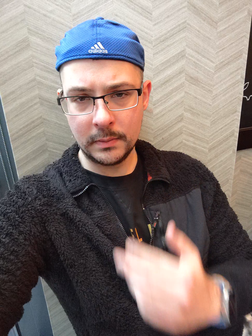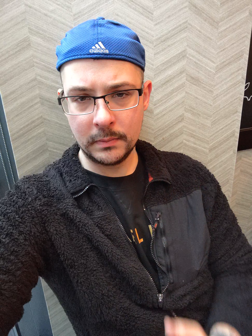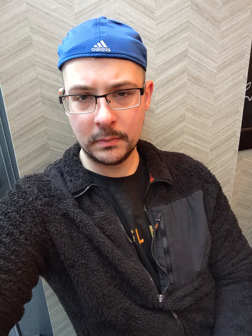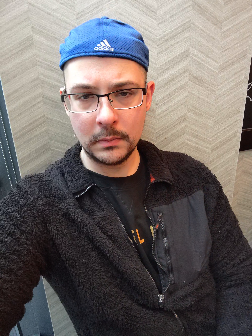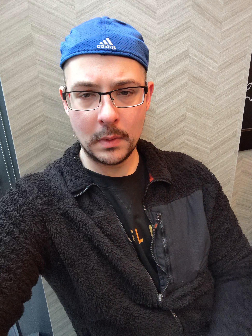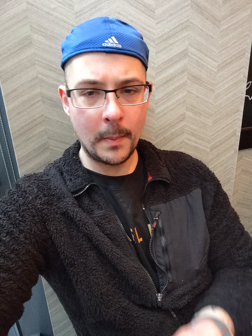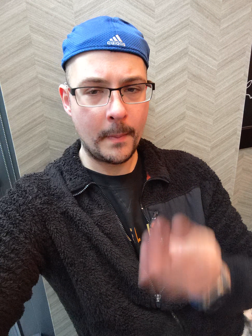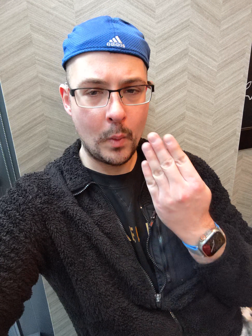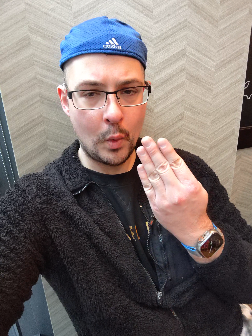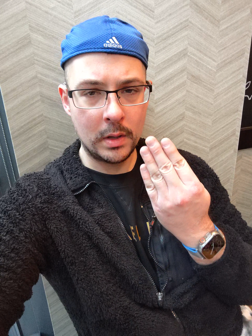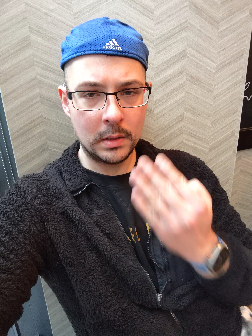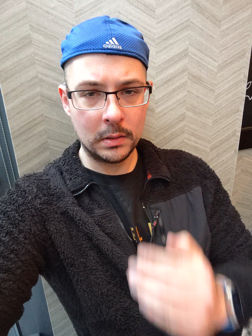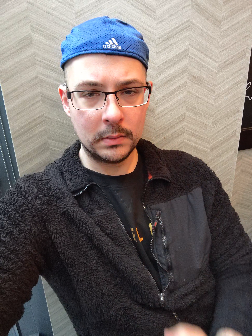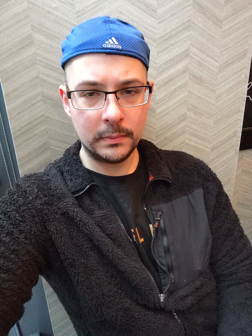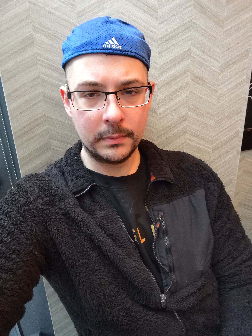morning